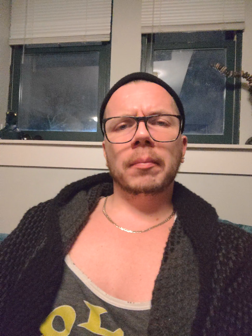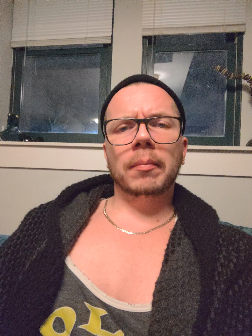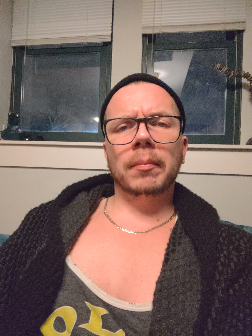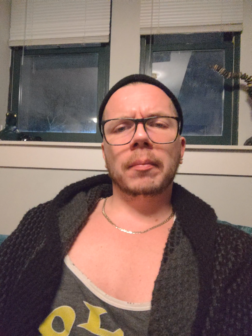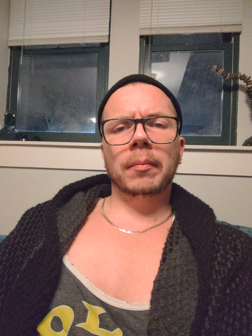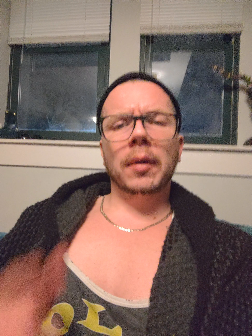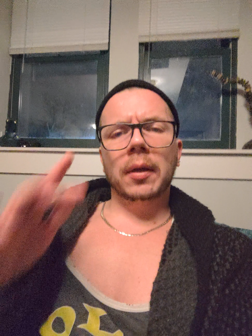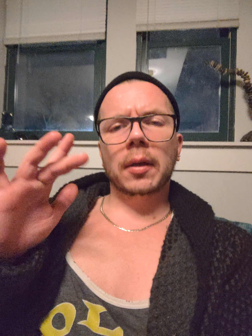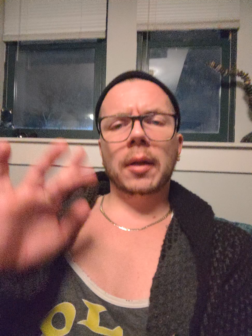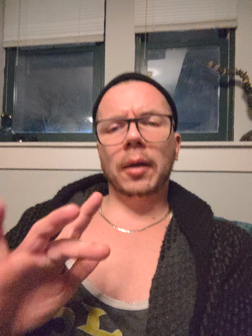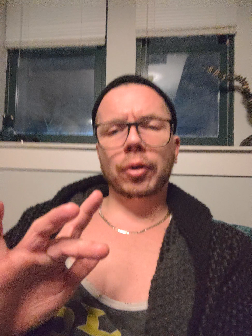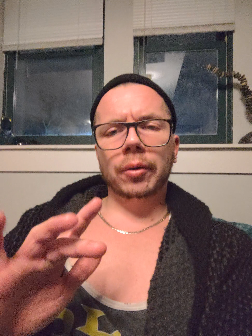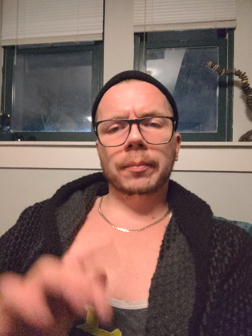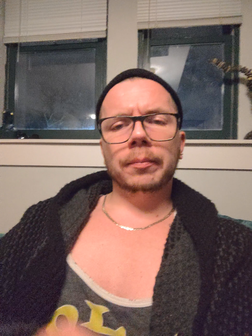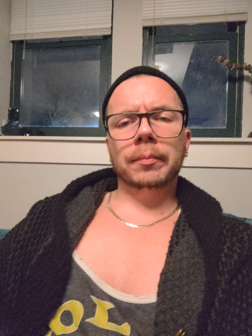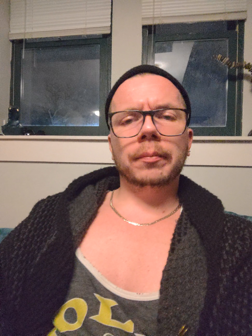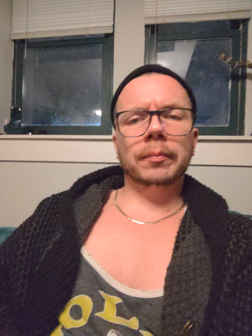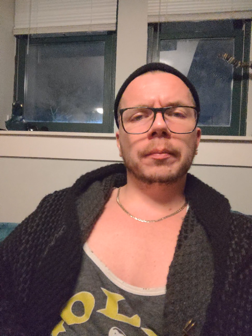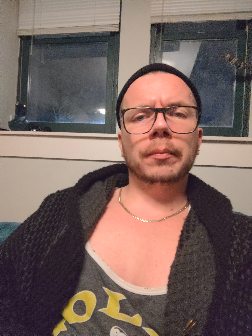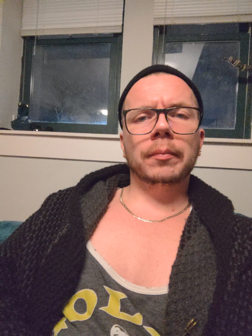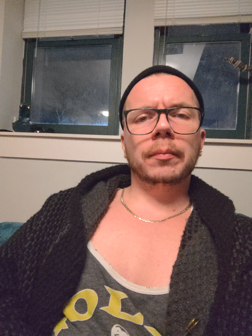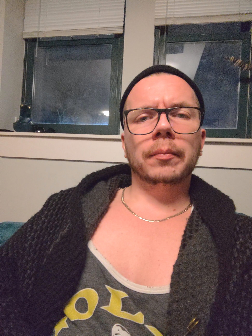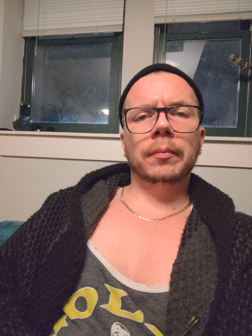touch